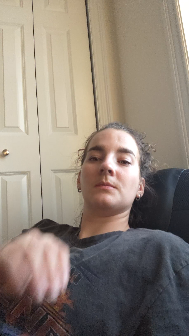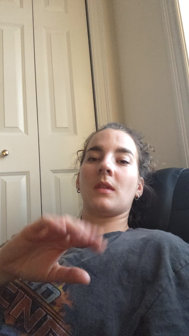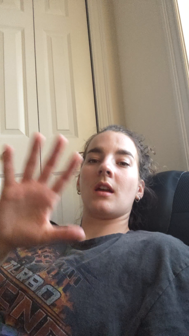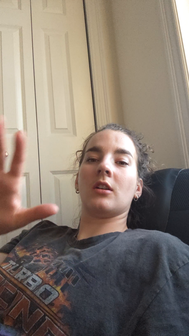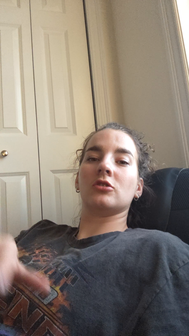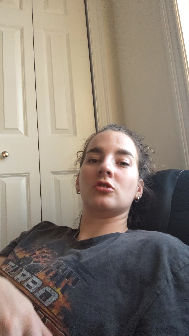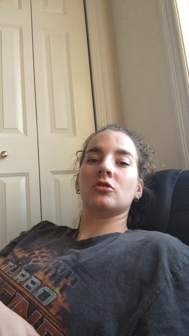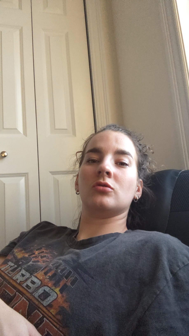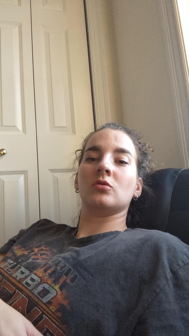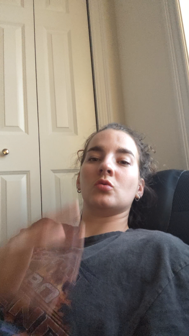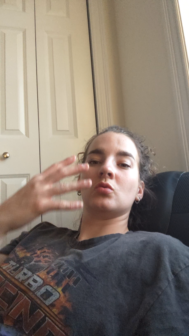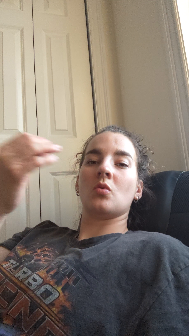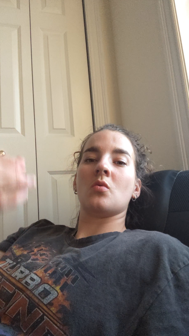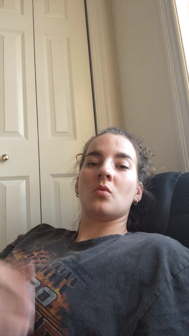going to